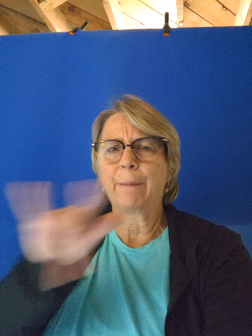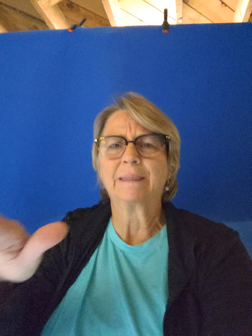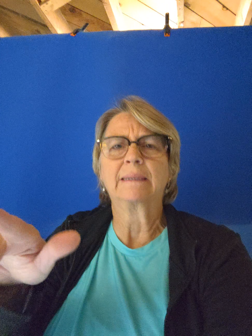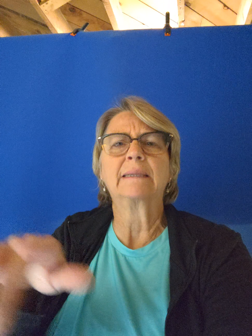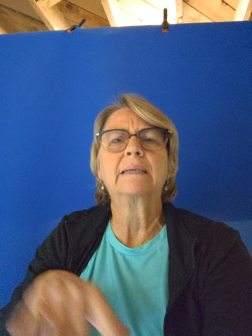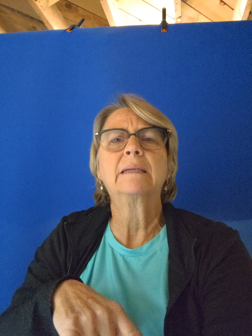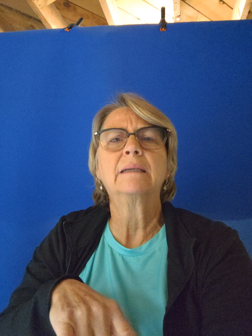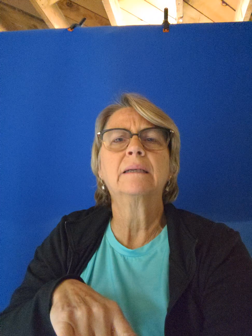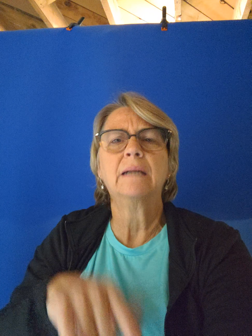empty